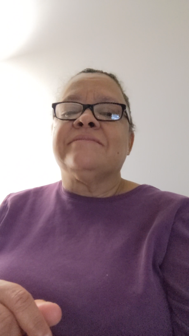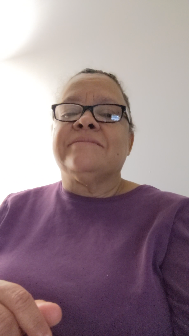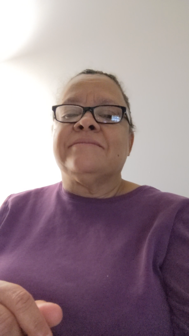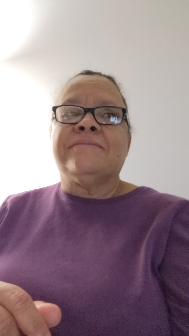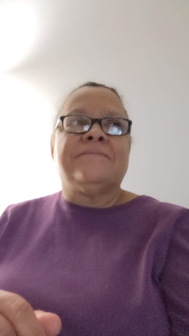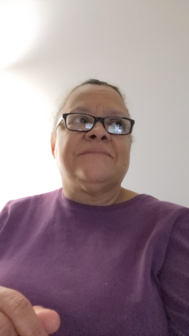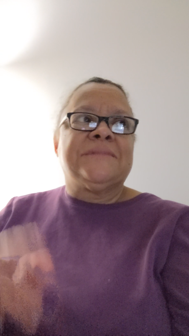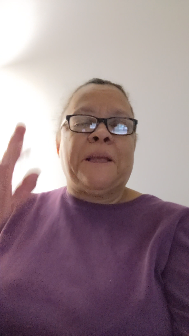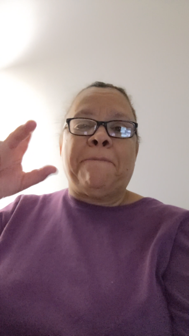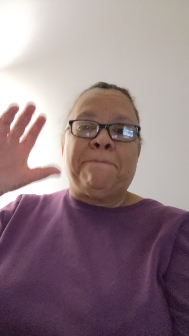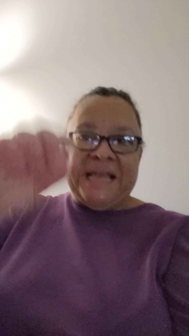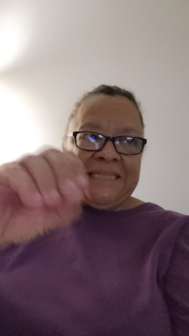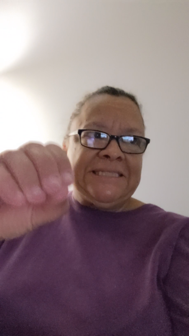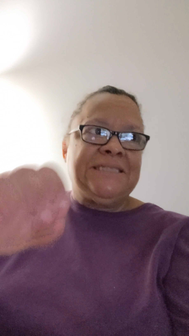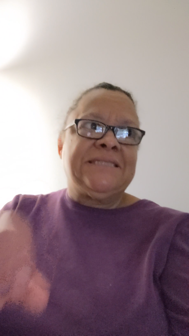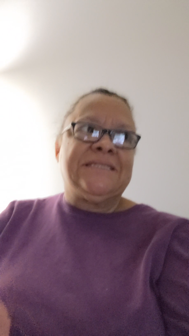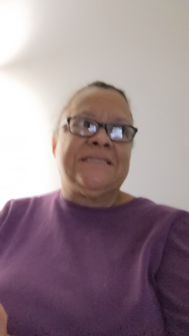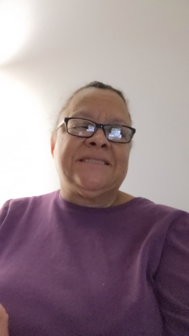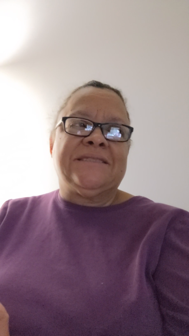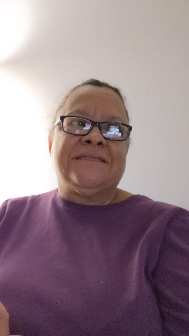bite